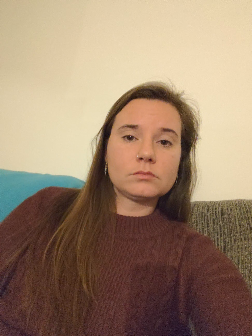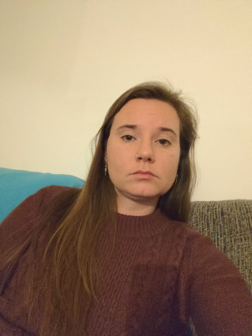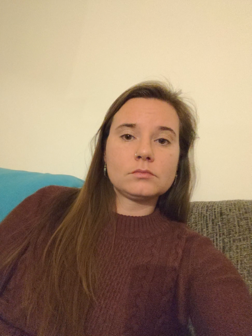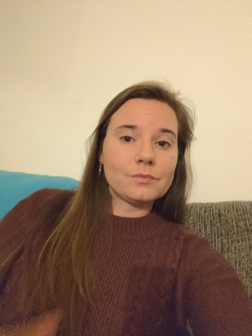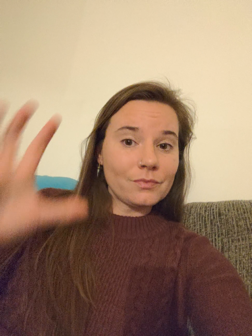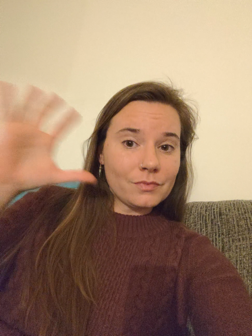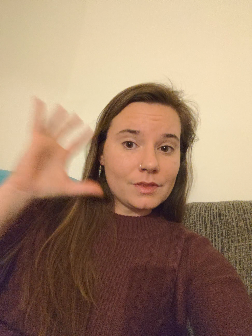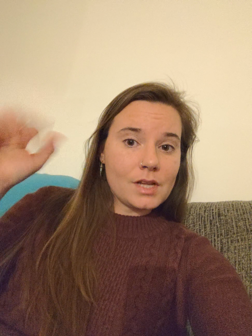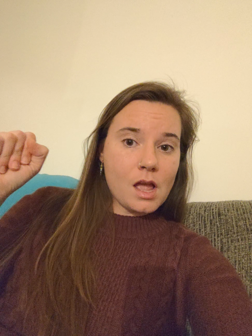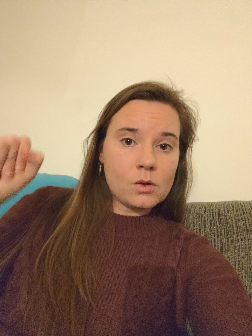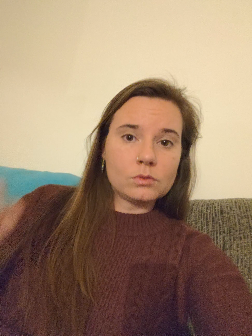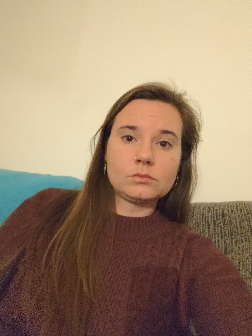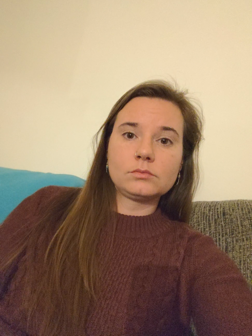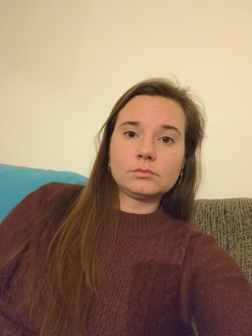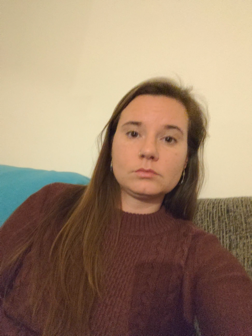loud